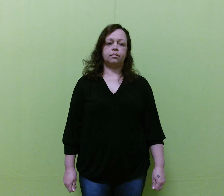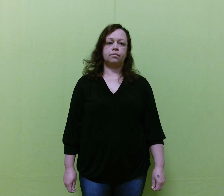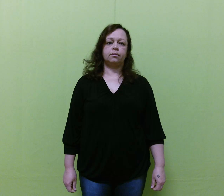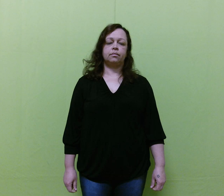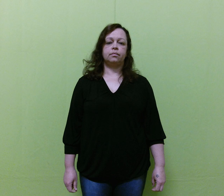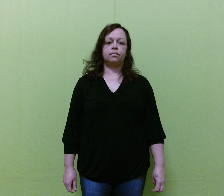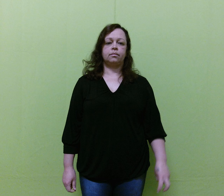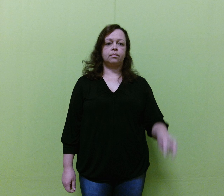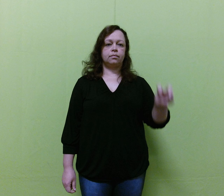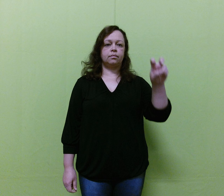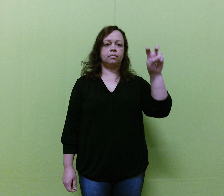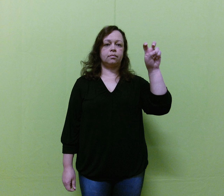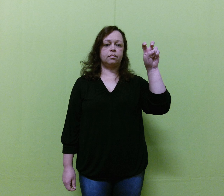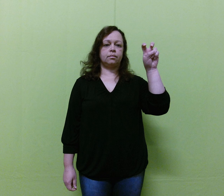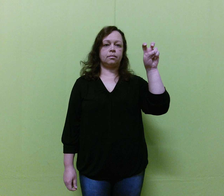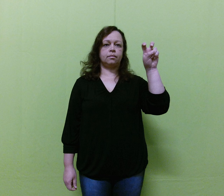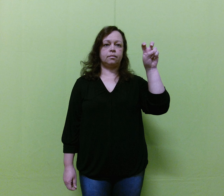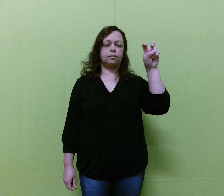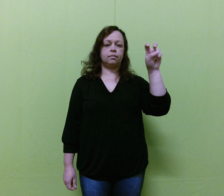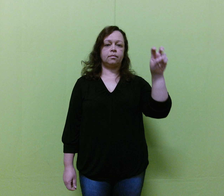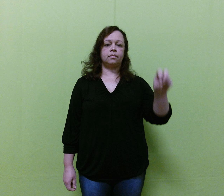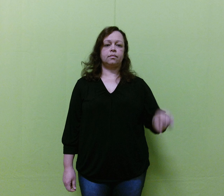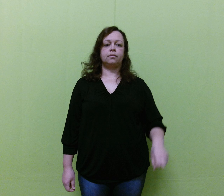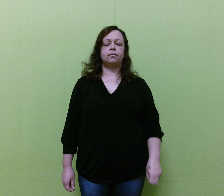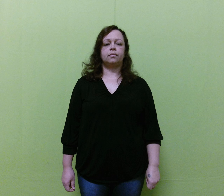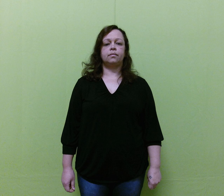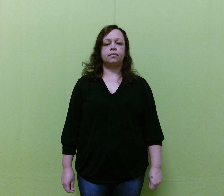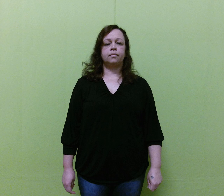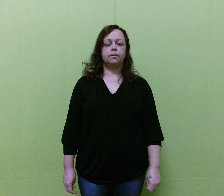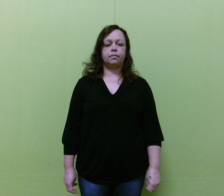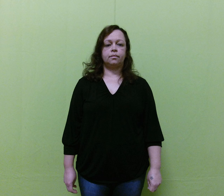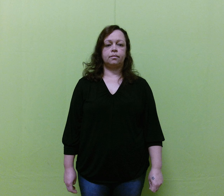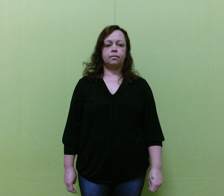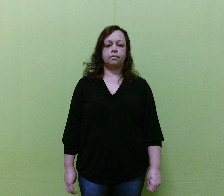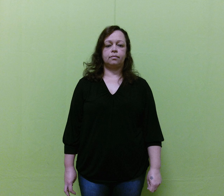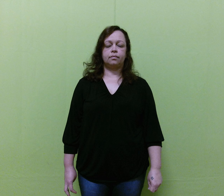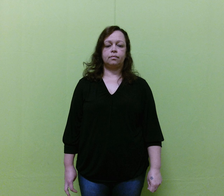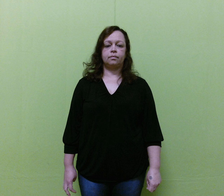cinco